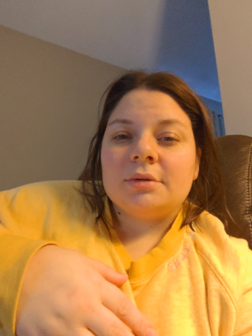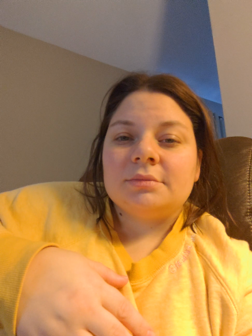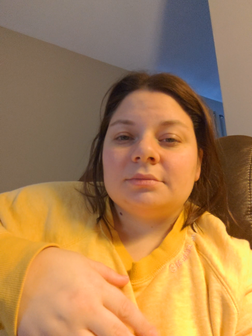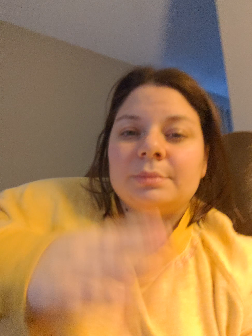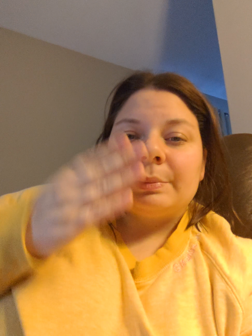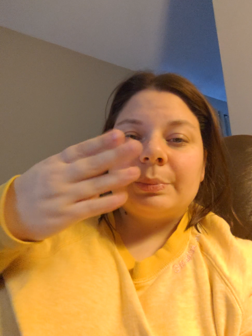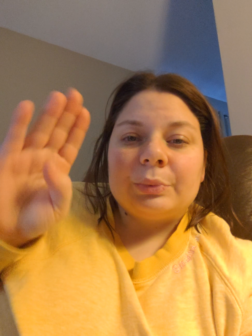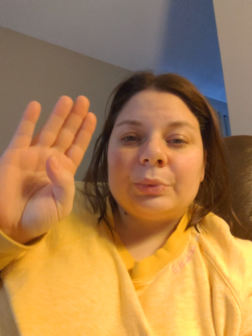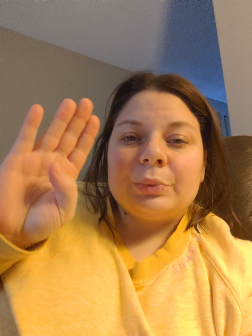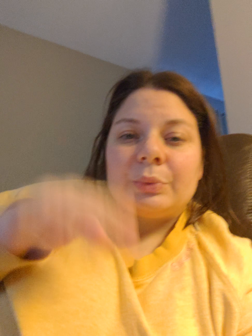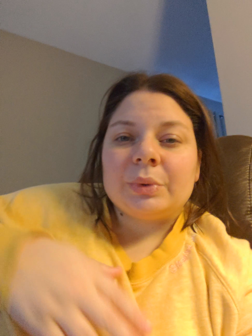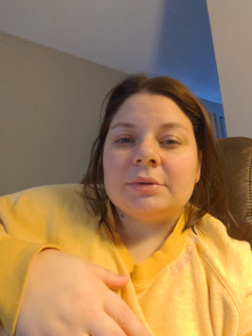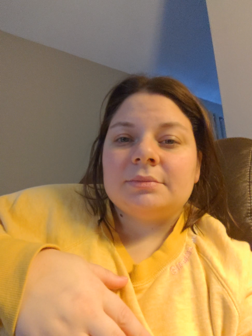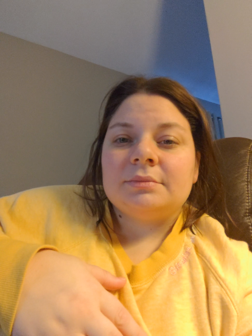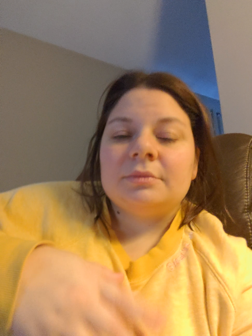blue